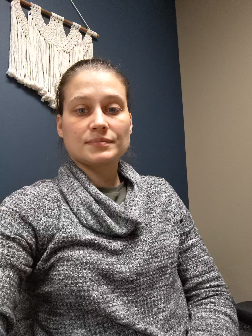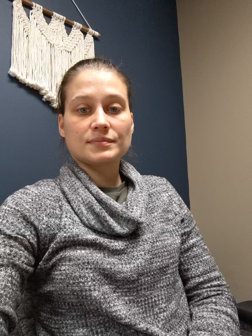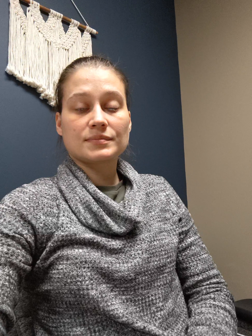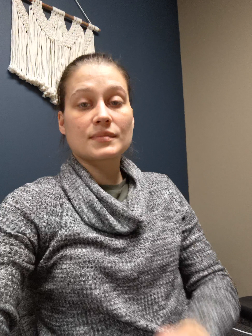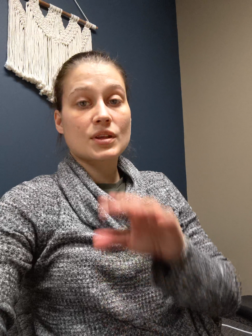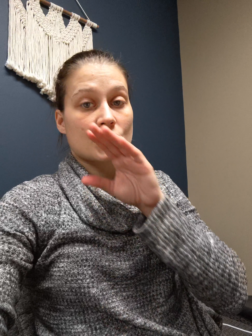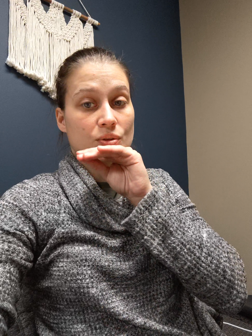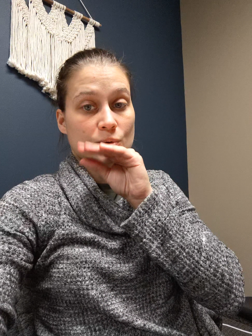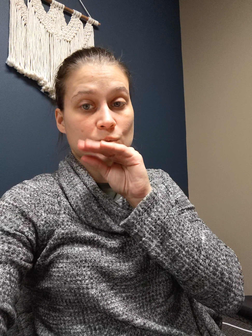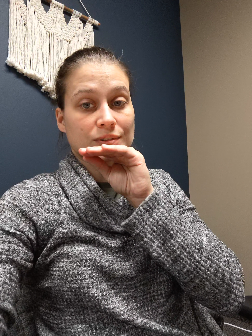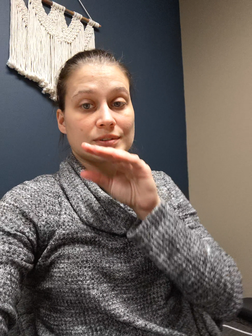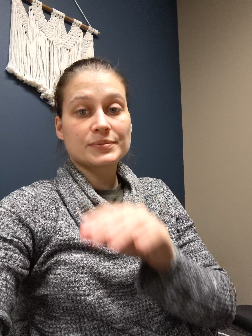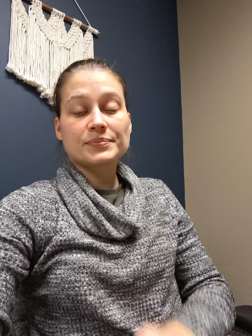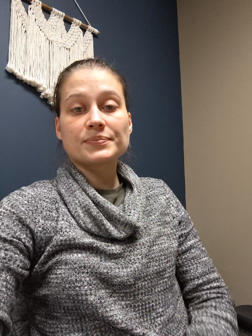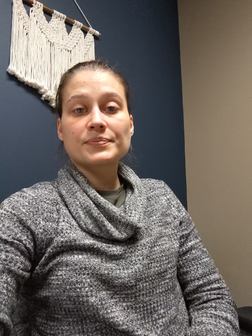goose